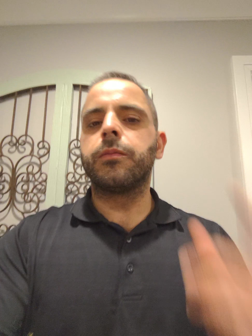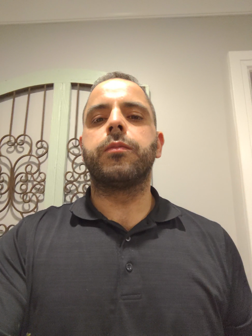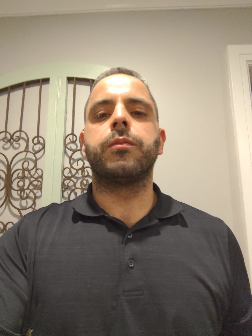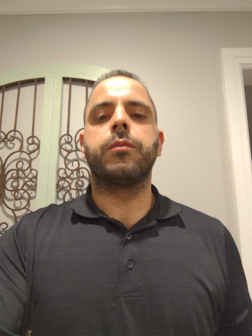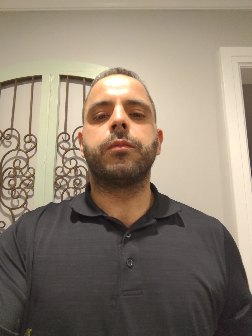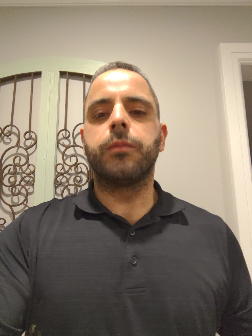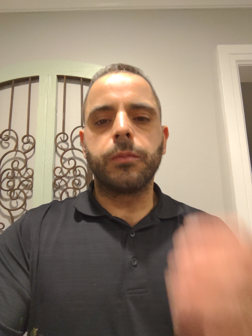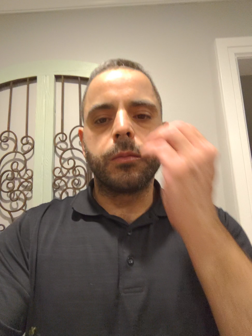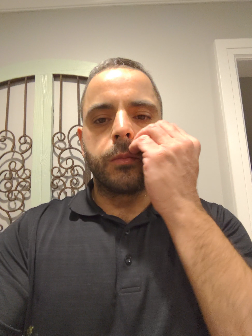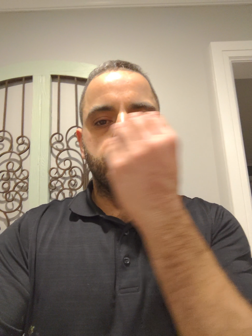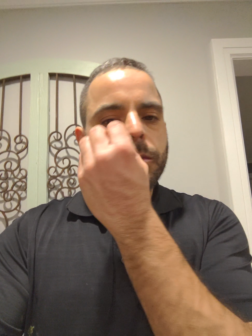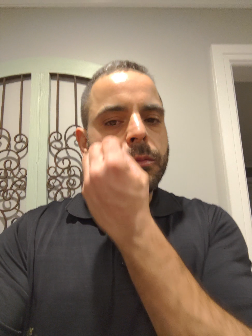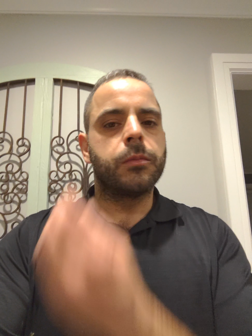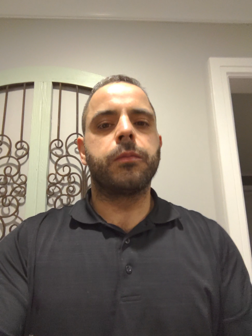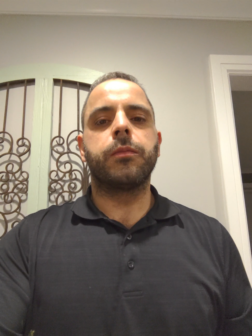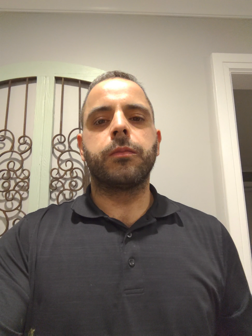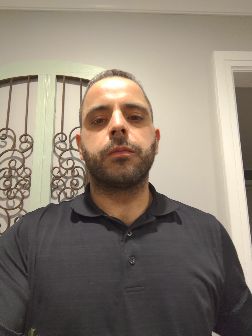flower